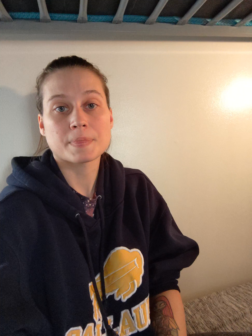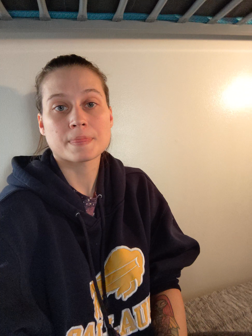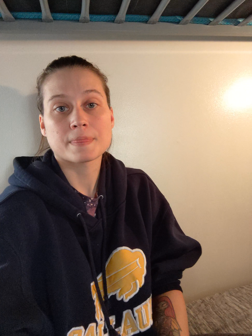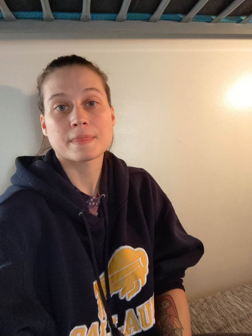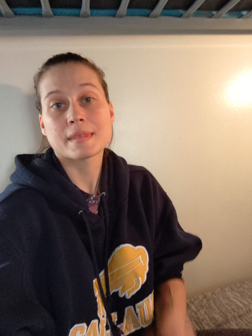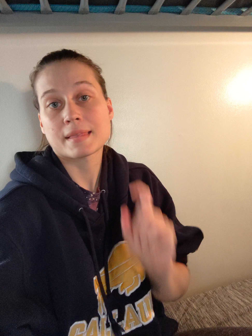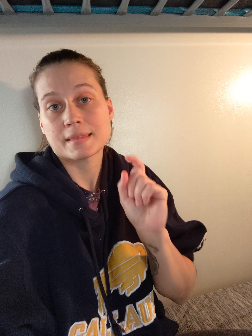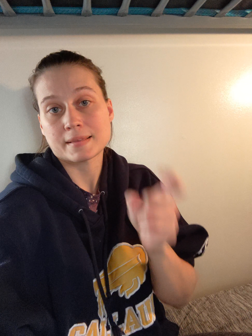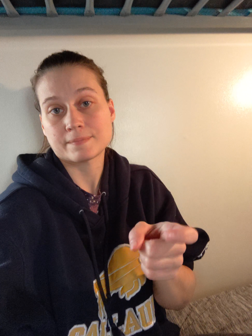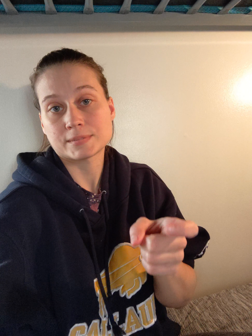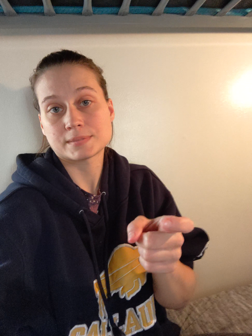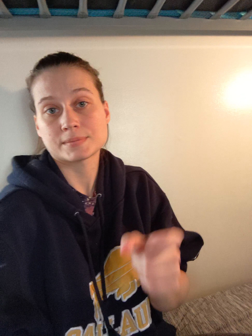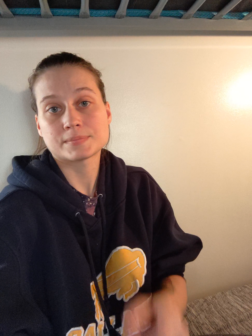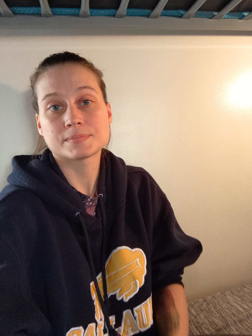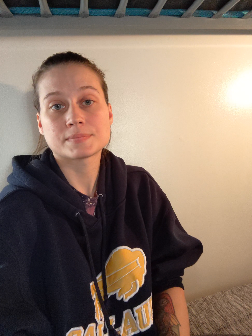gift